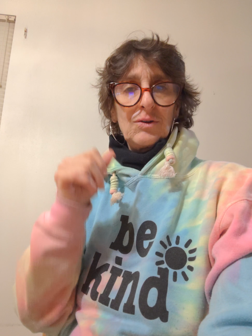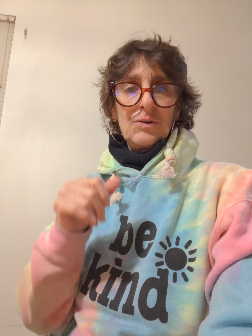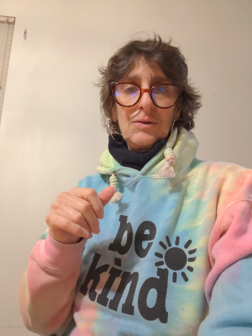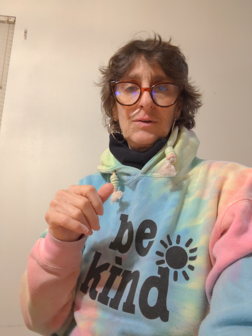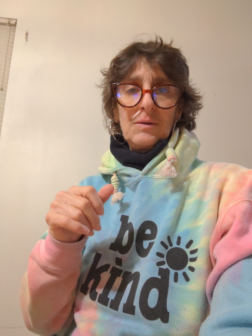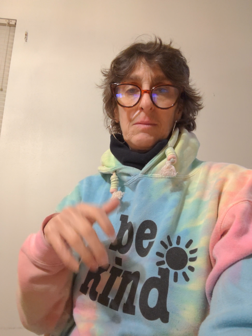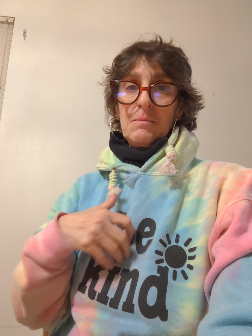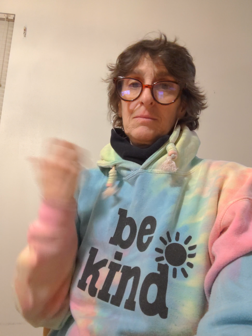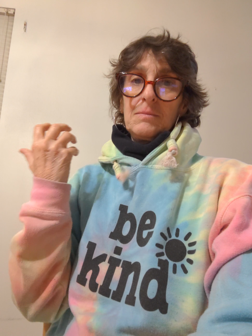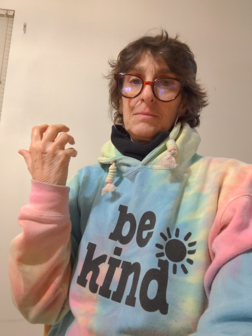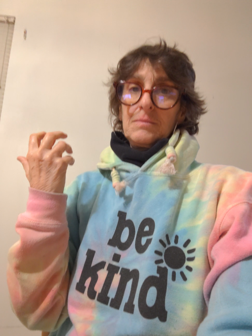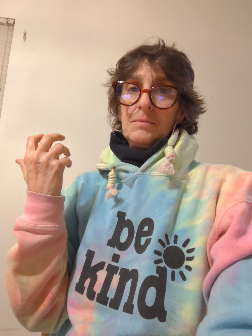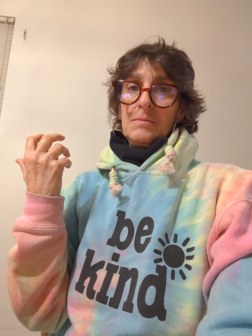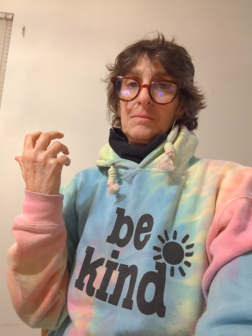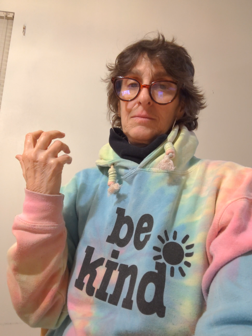mad